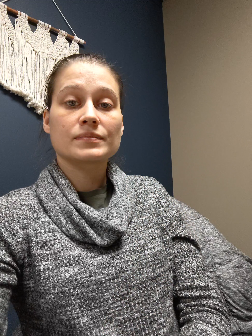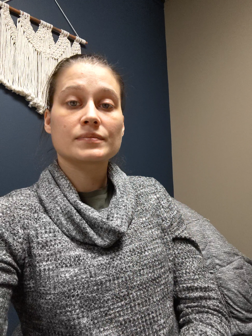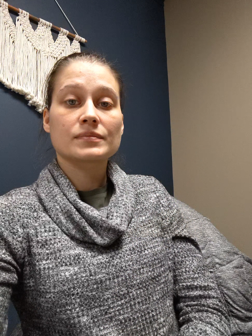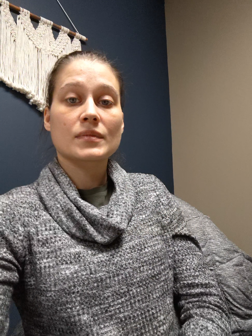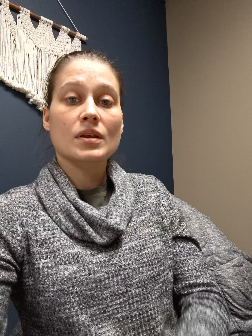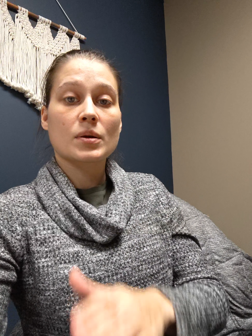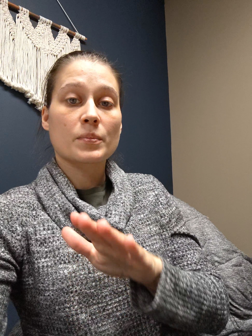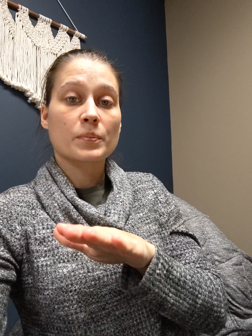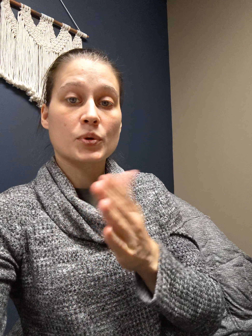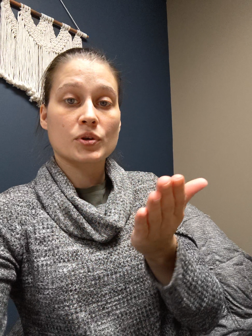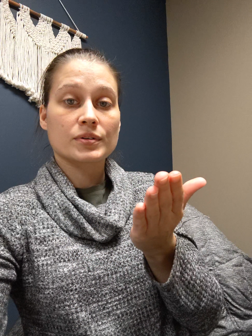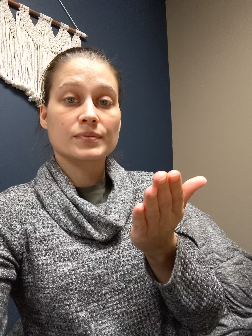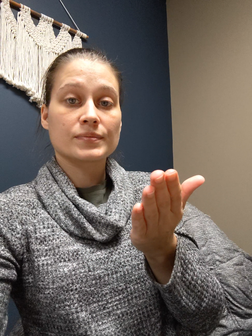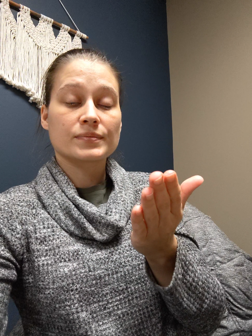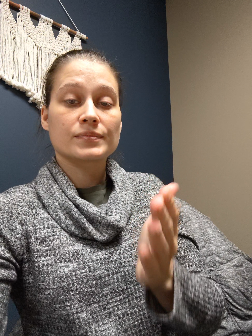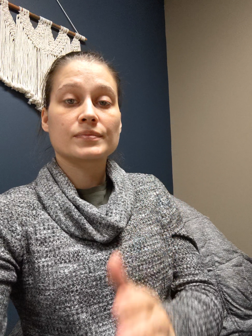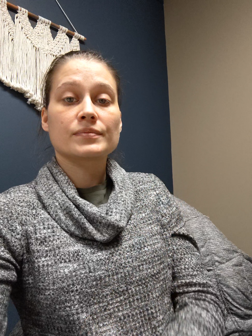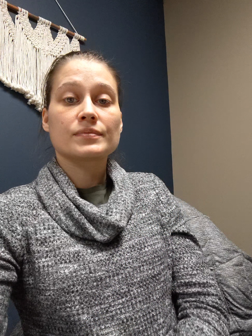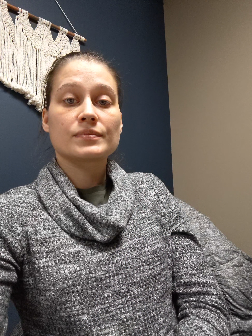book